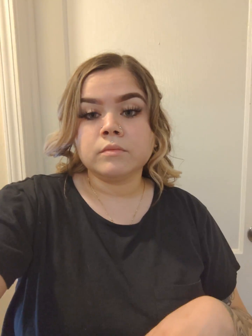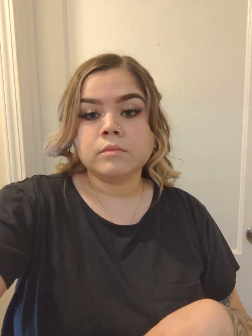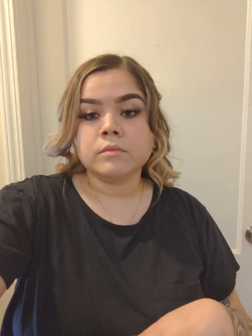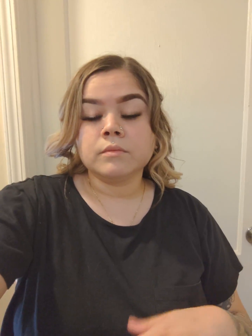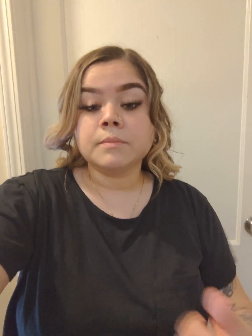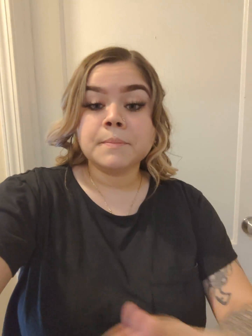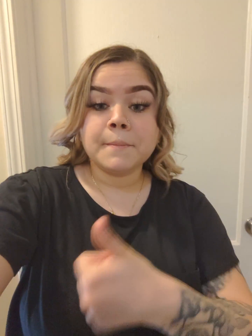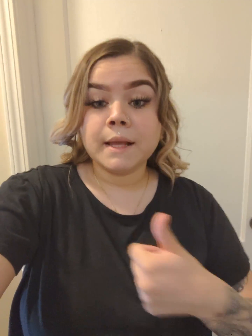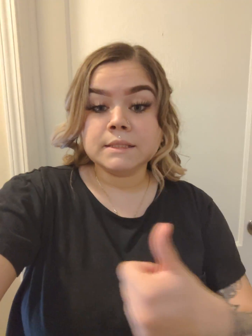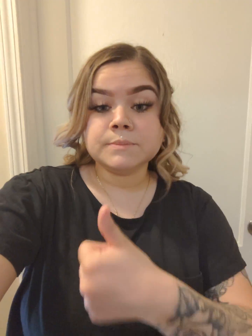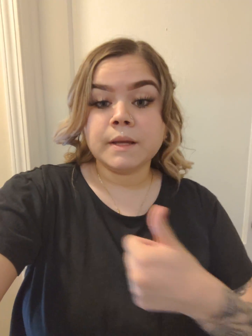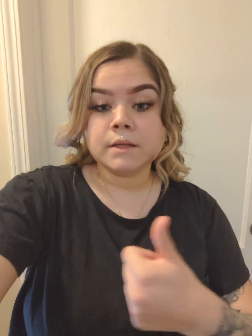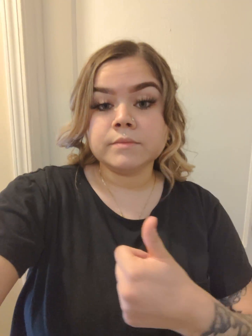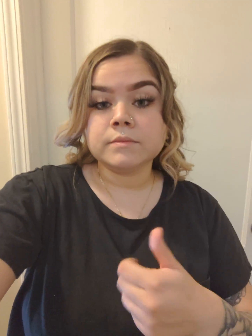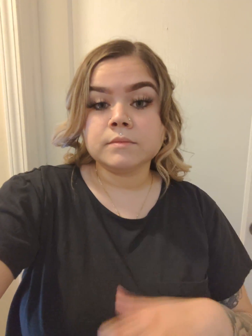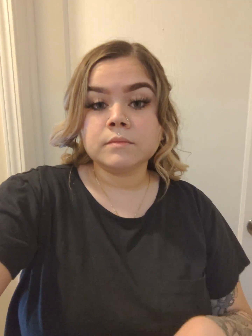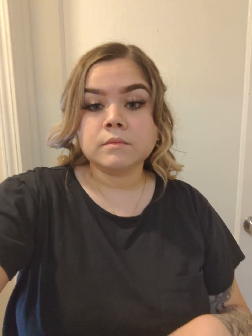basement